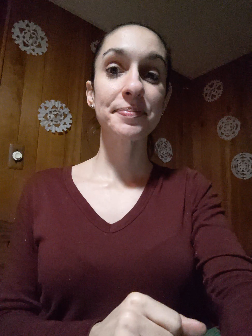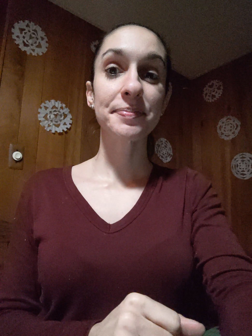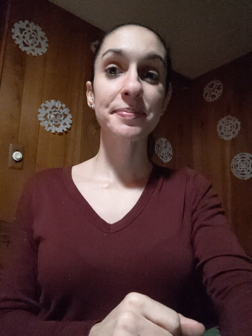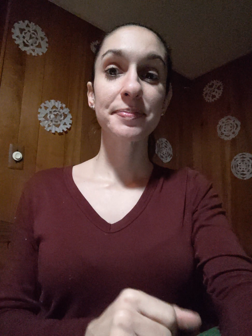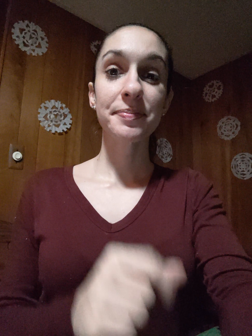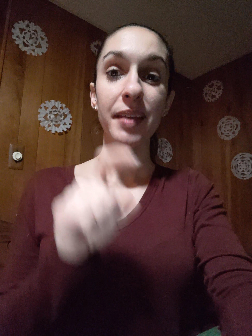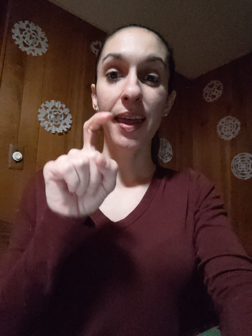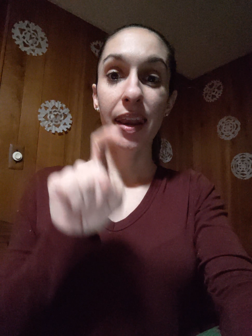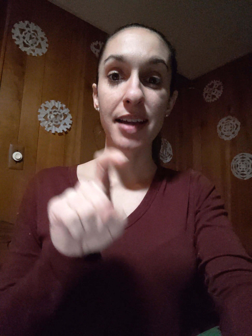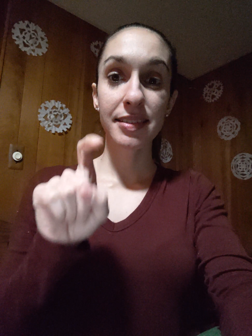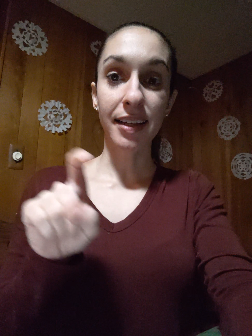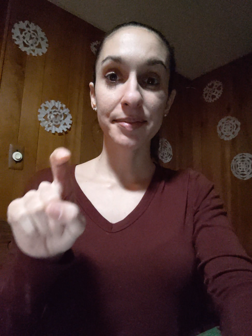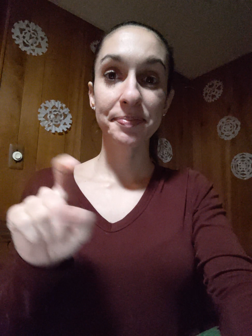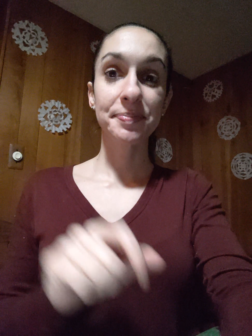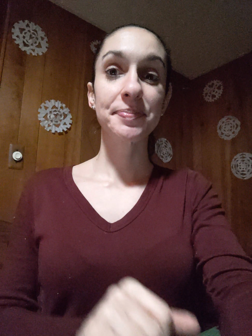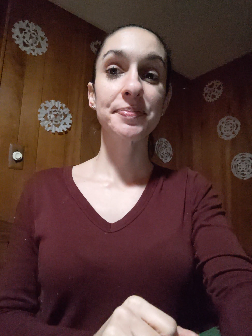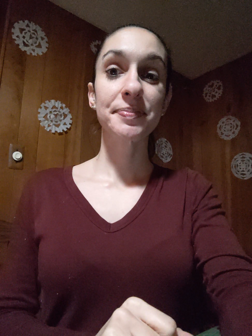closet